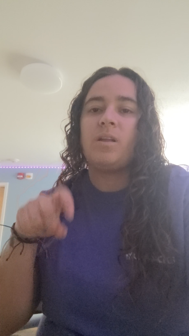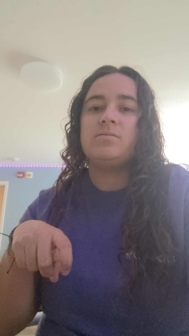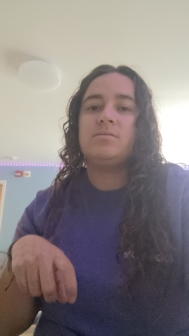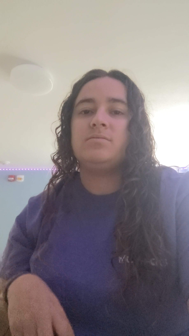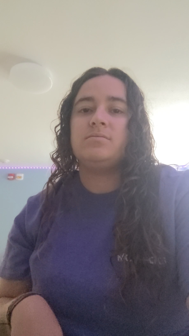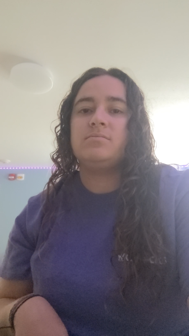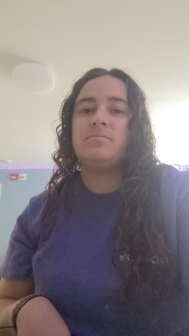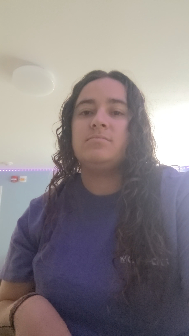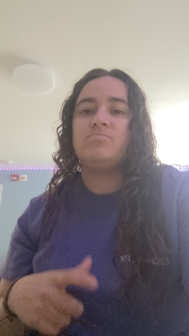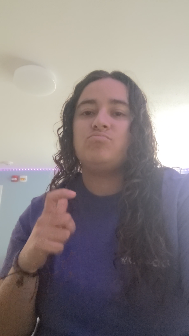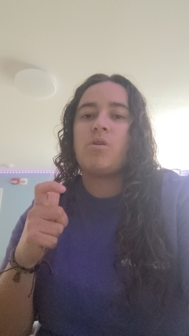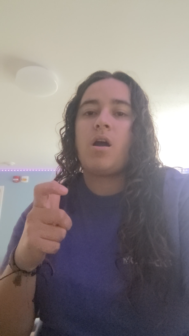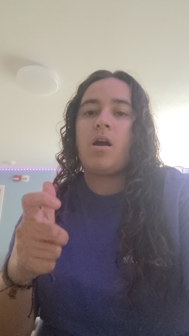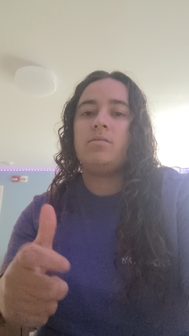run